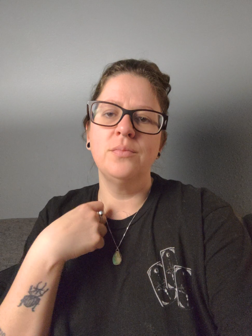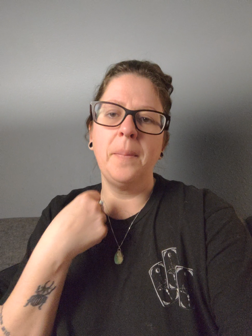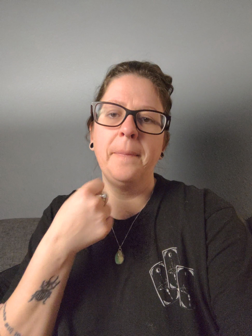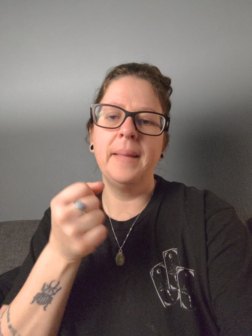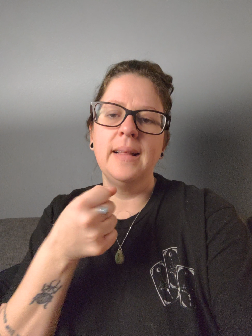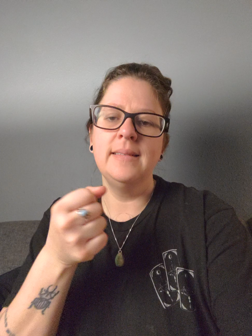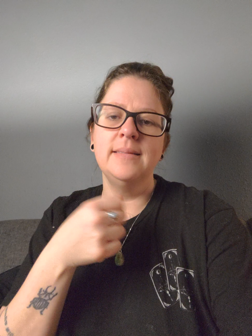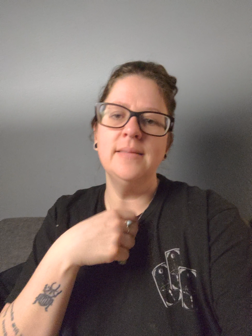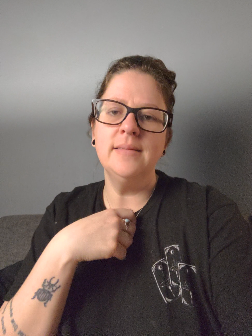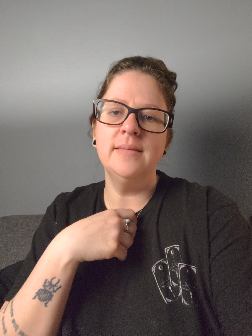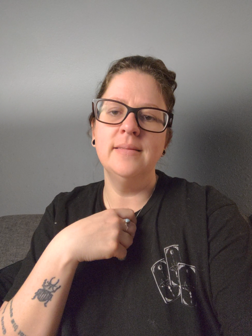make